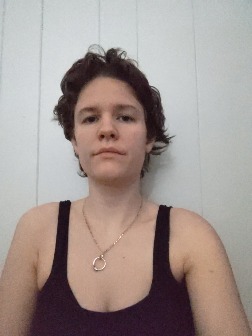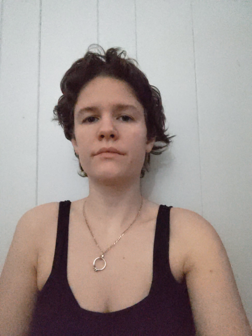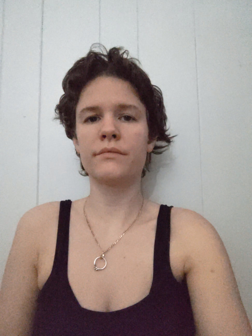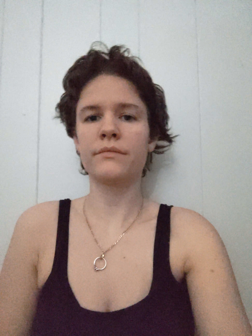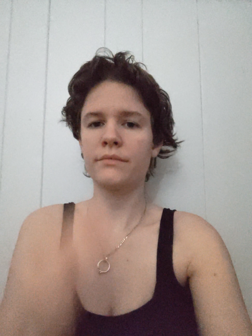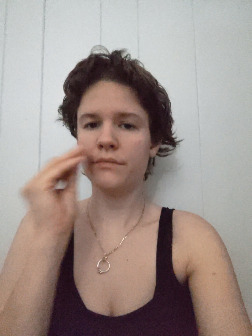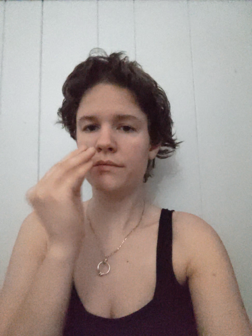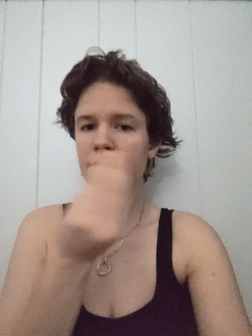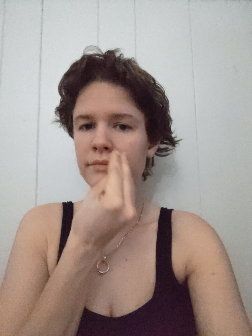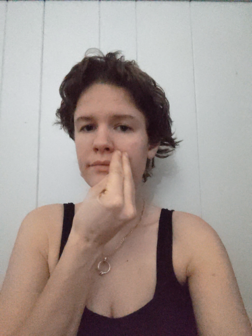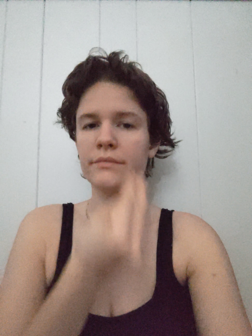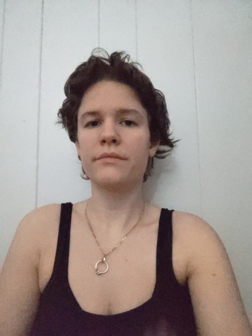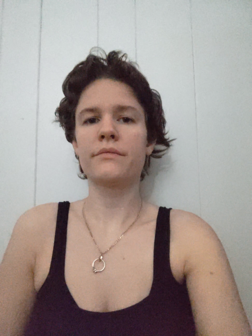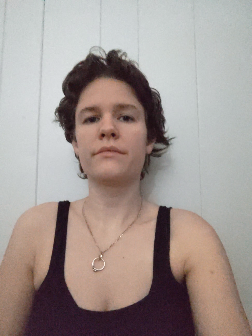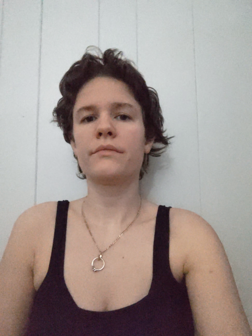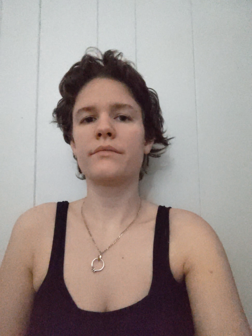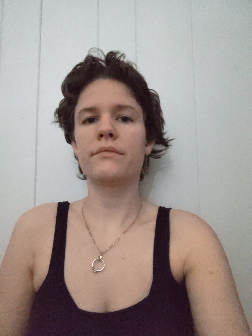flower